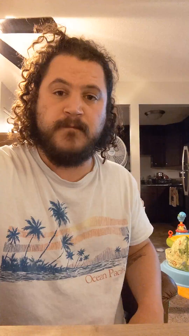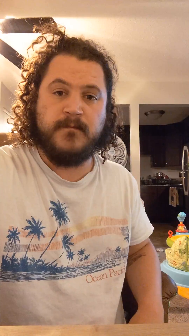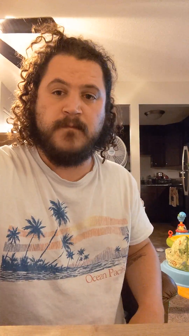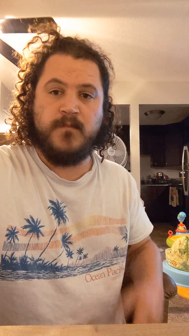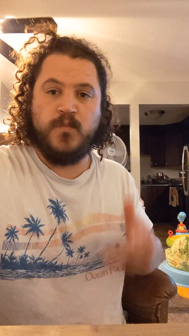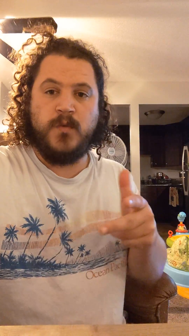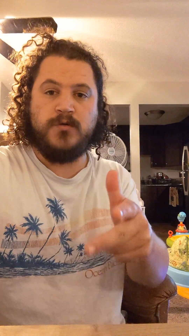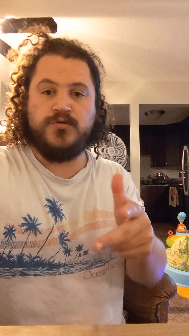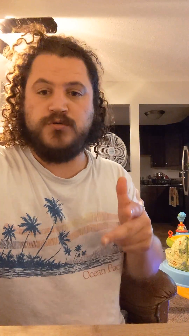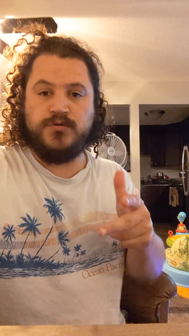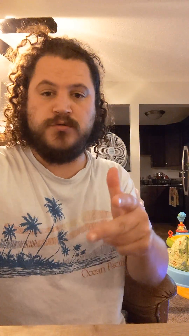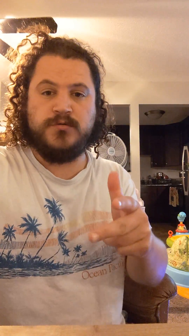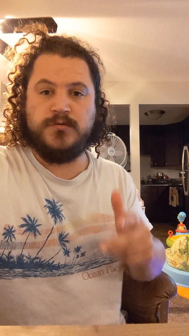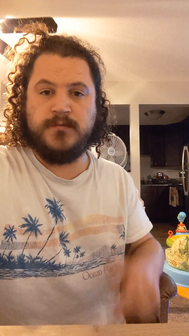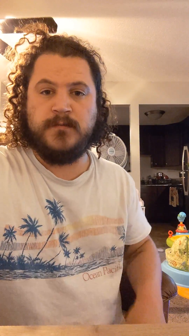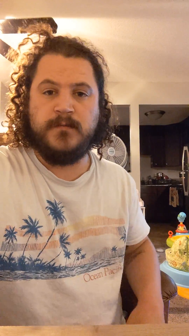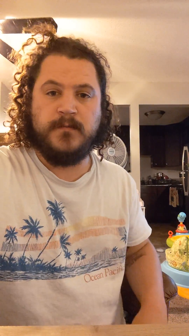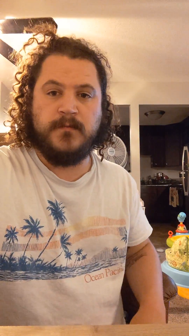garage